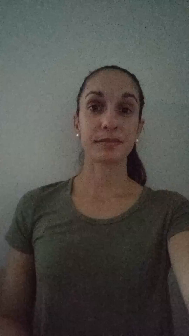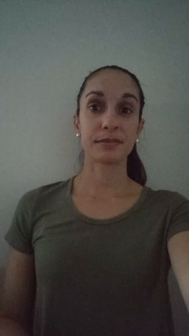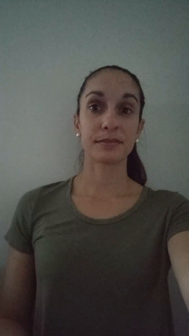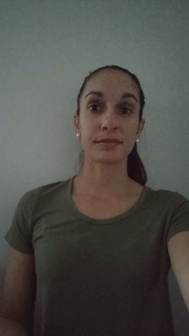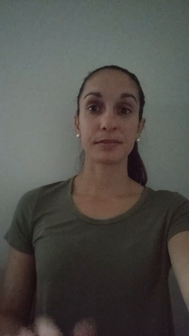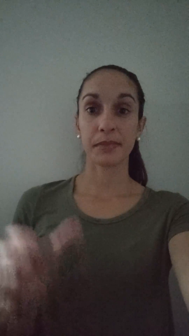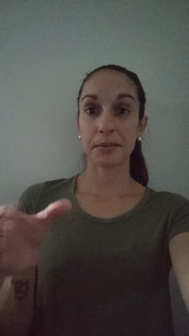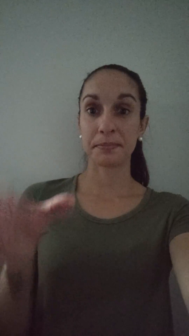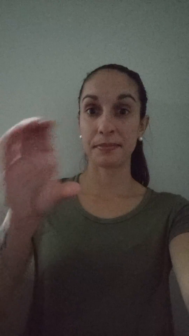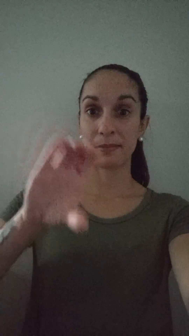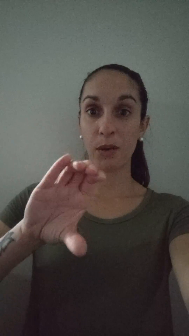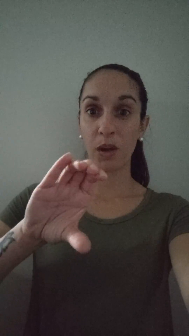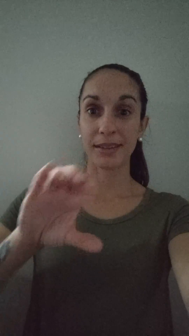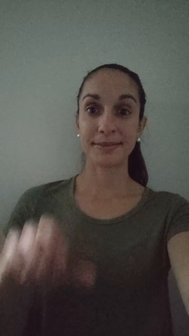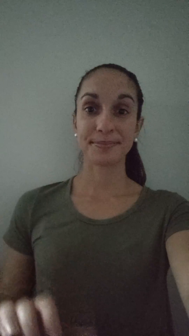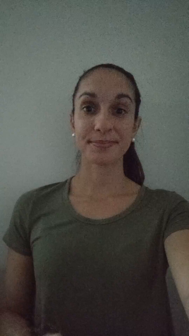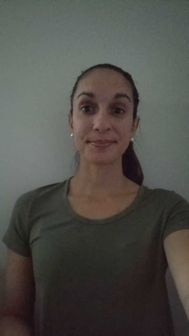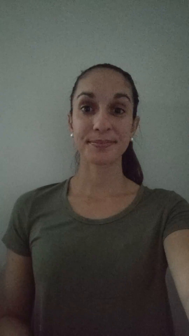pour